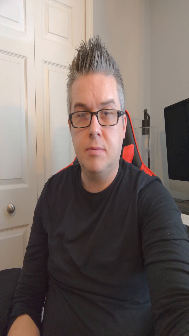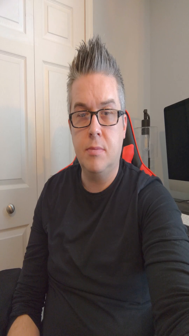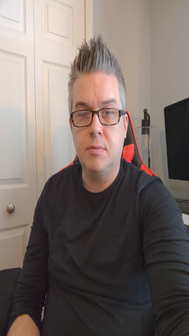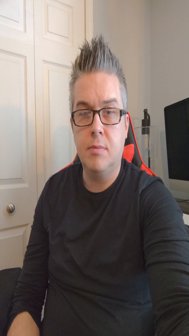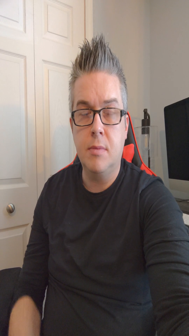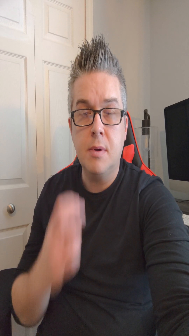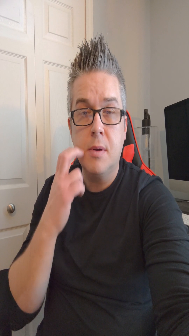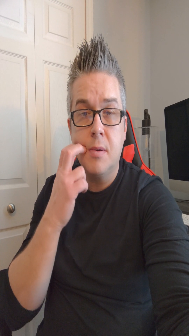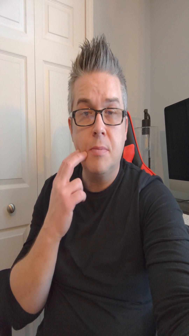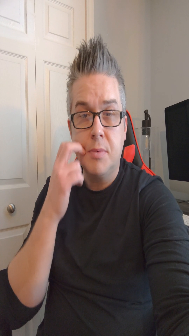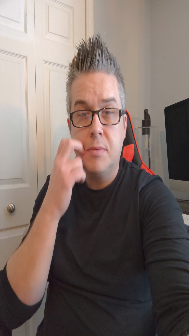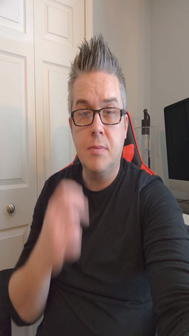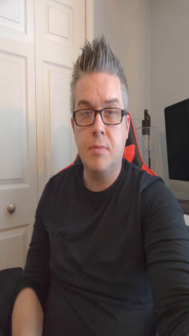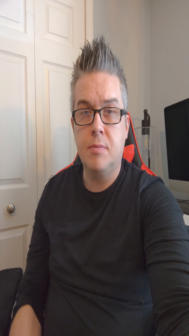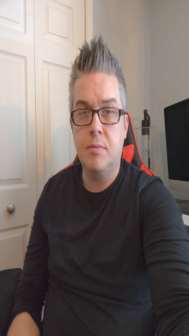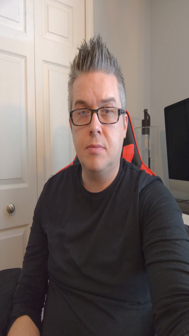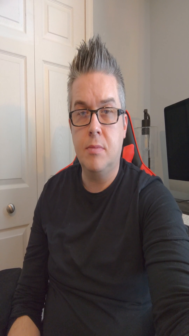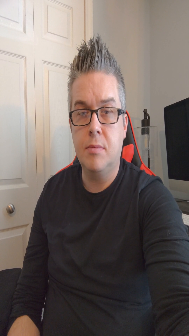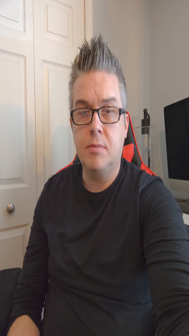gum